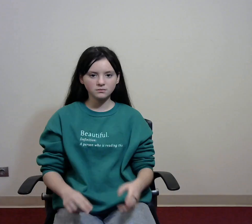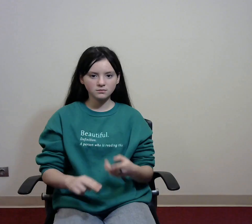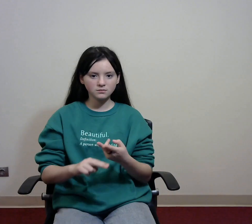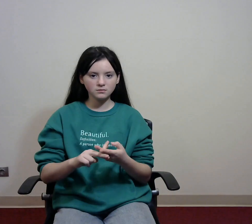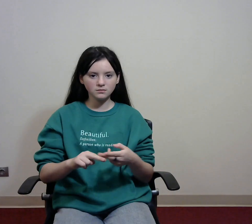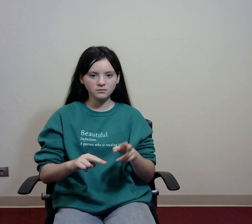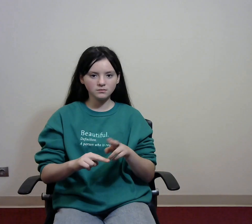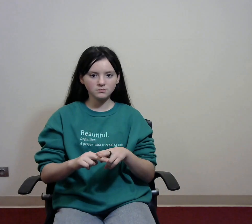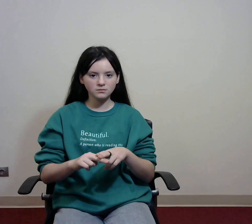bu